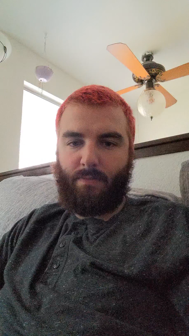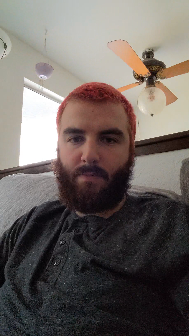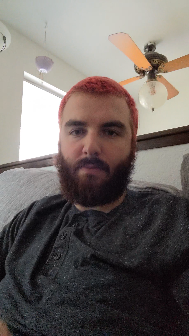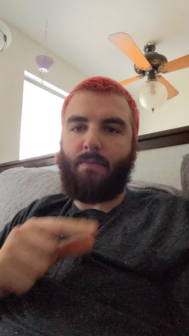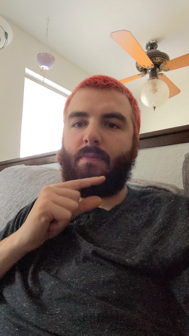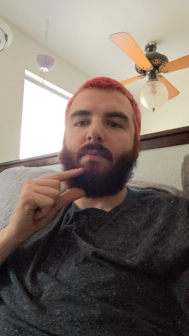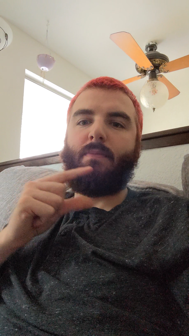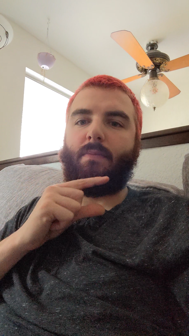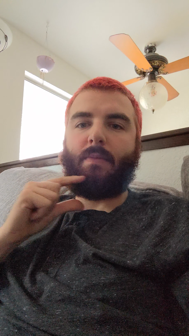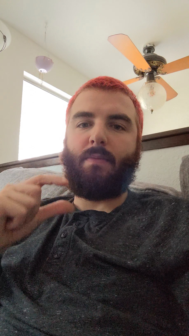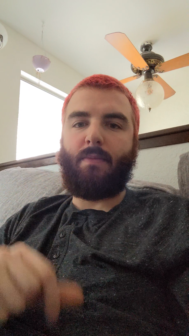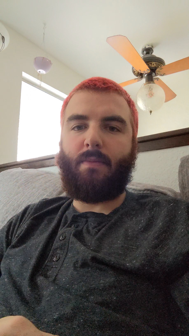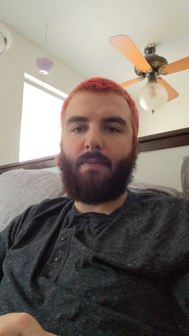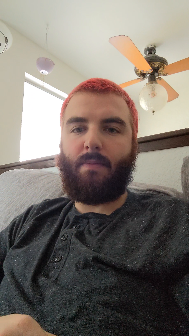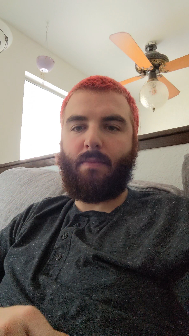glue